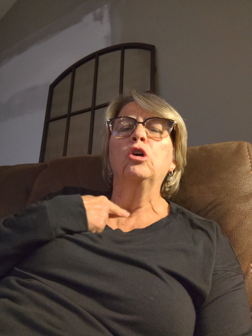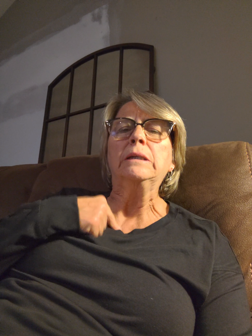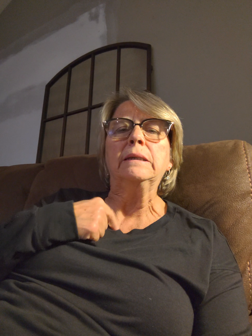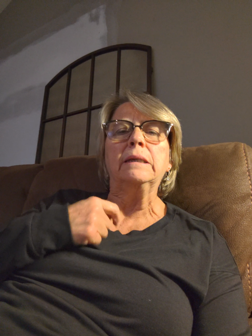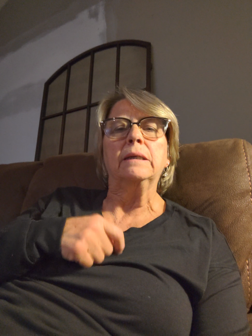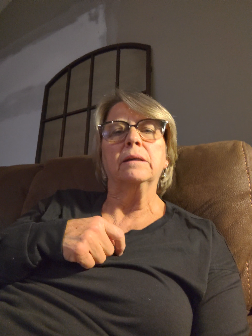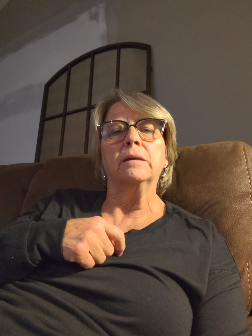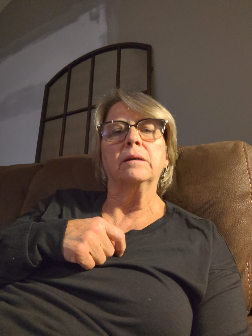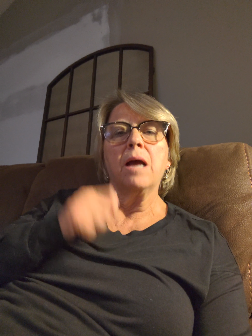thirsty